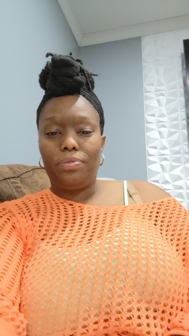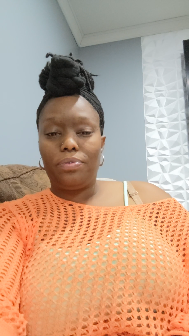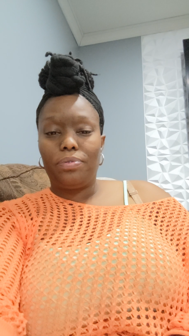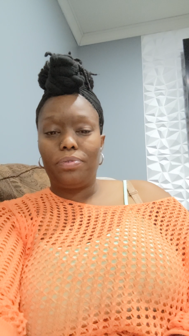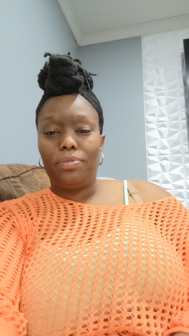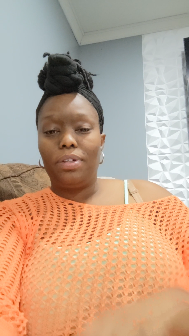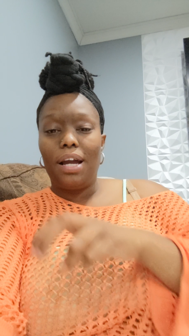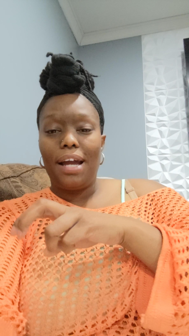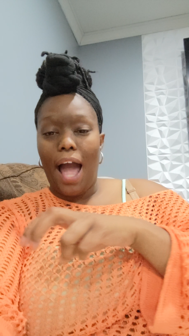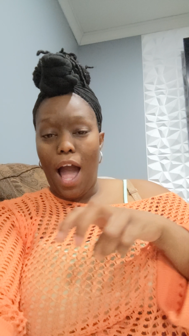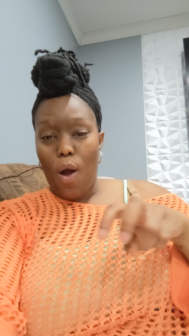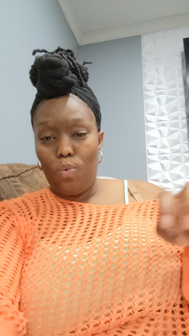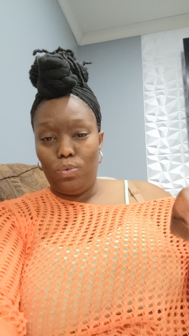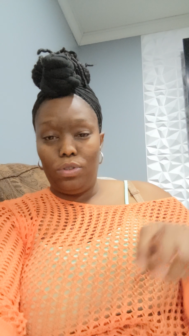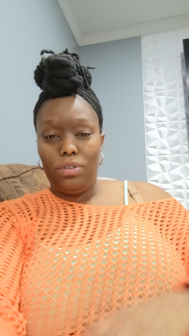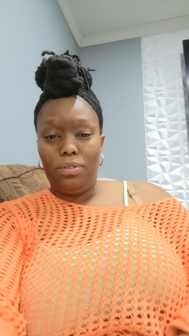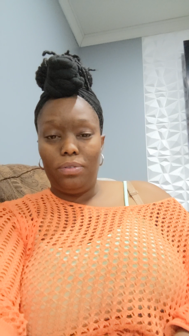couch